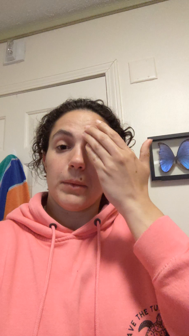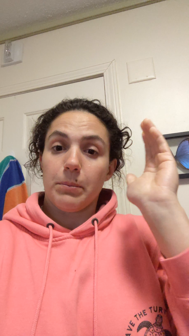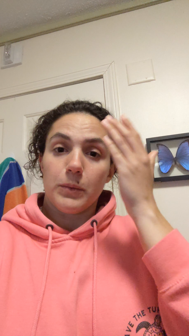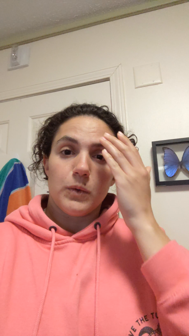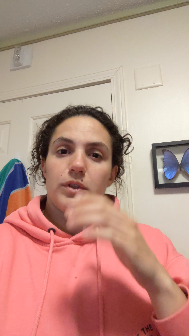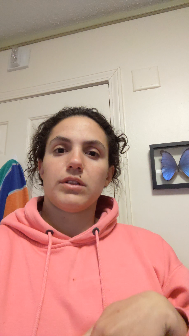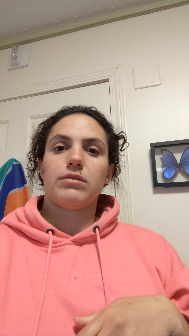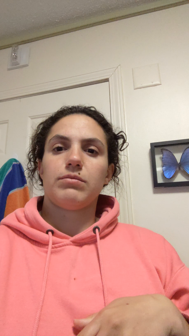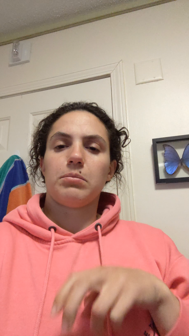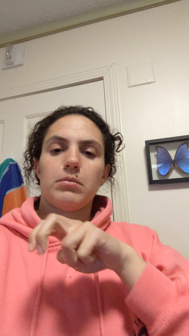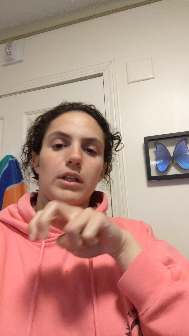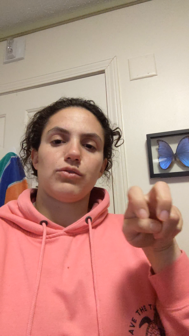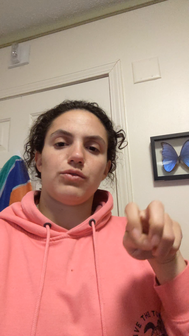bench